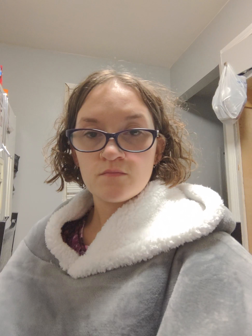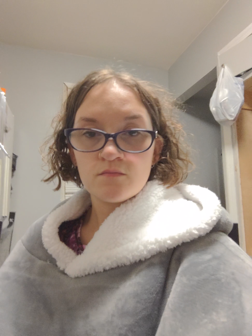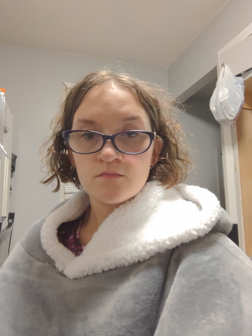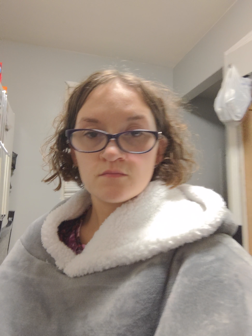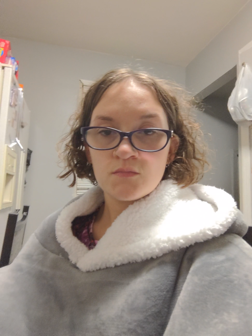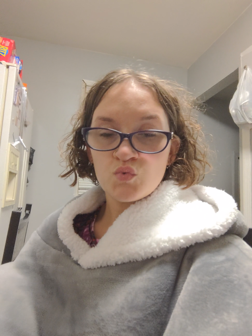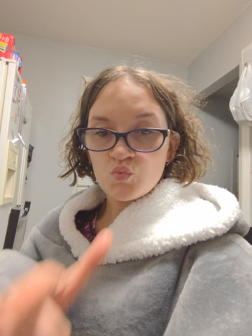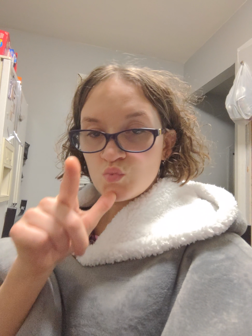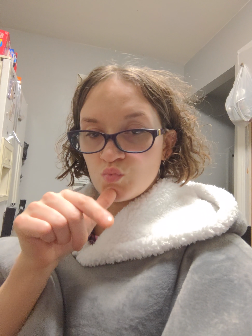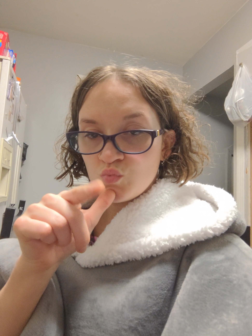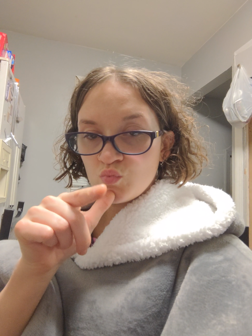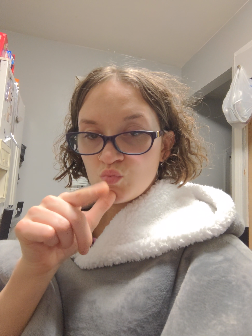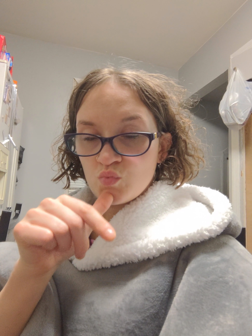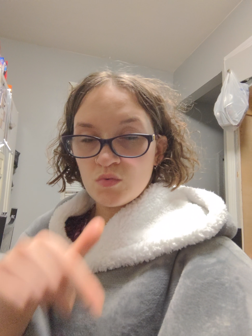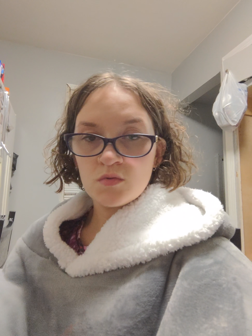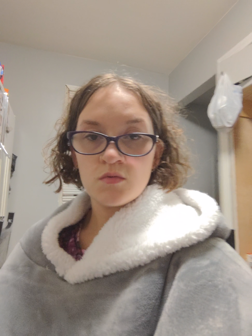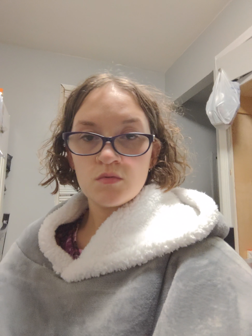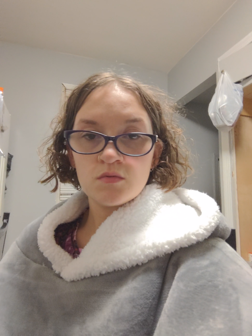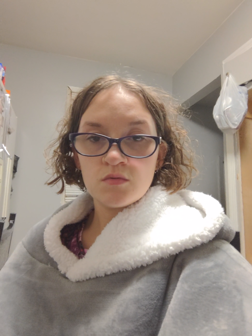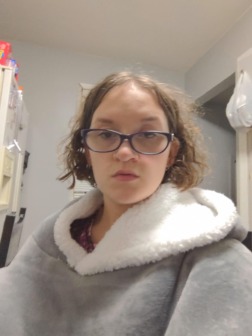who